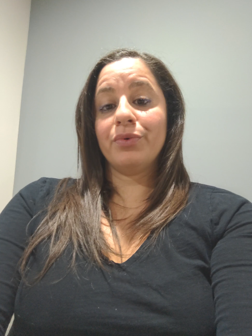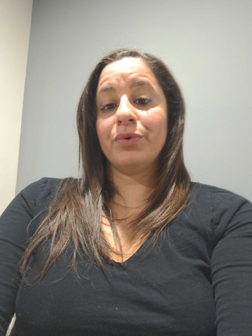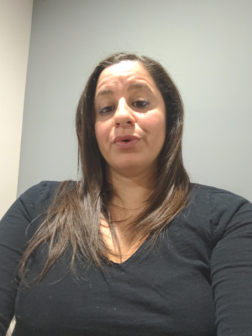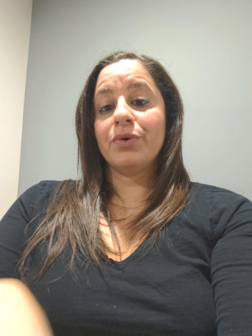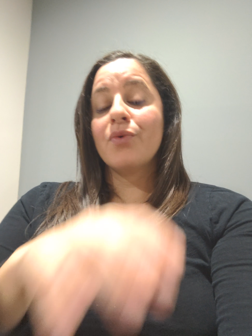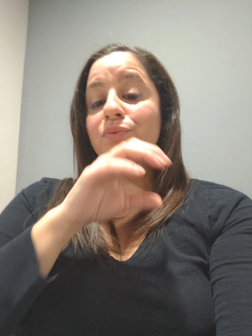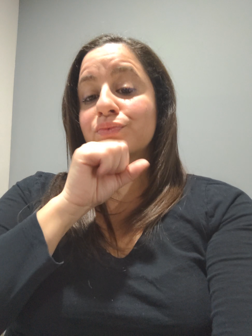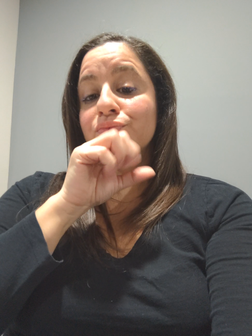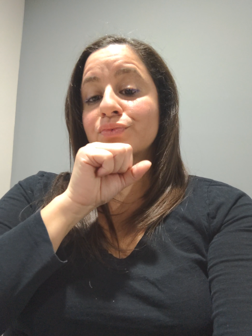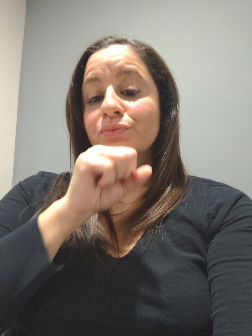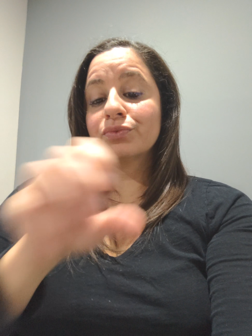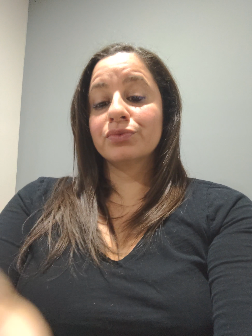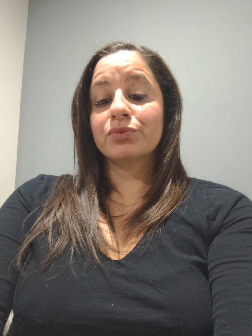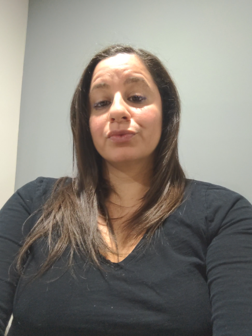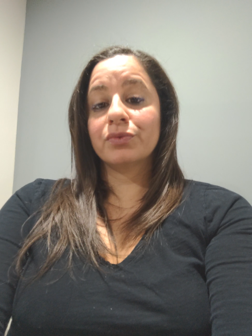orange